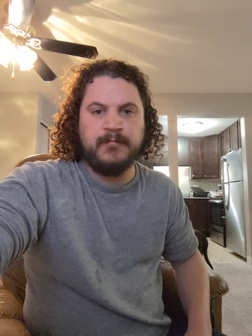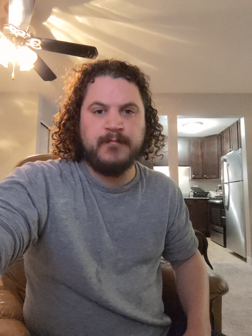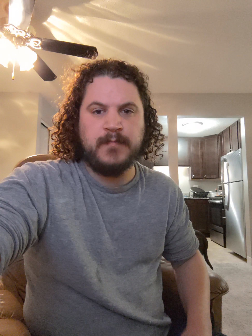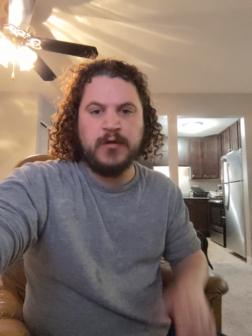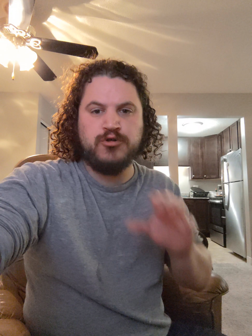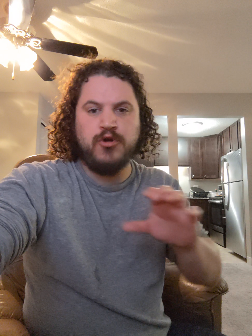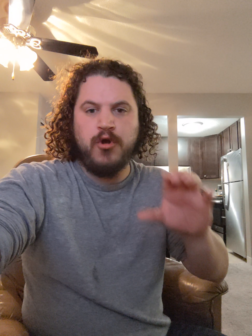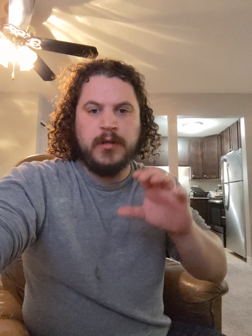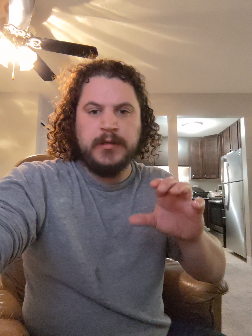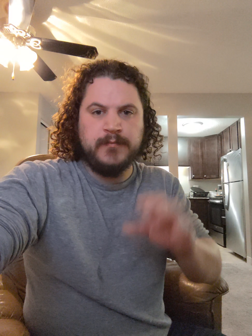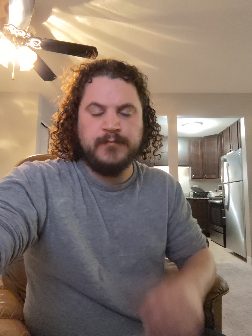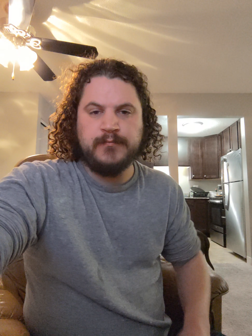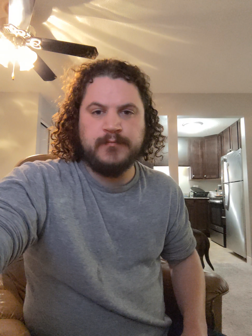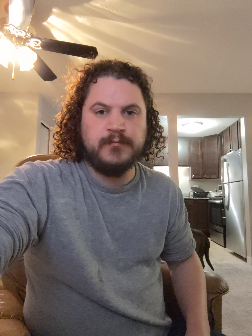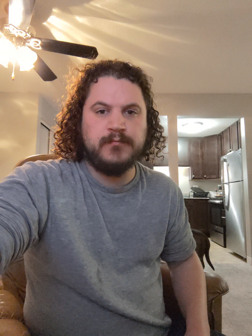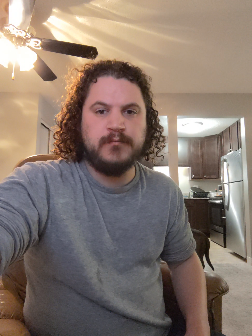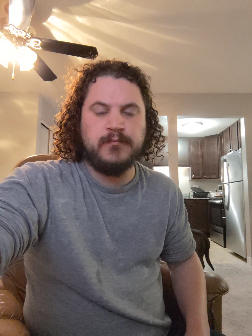chocolate